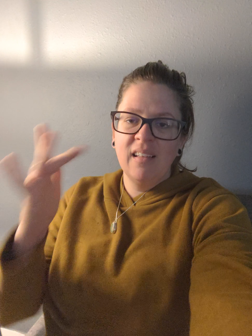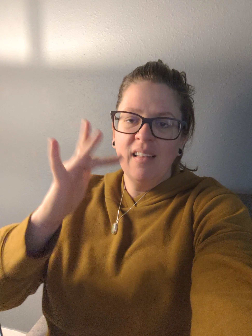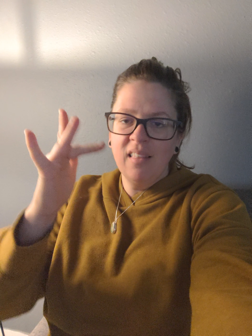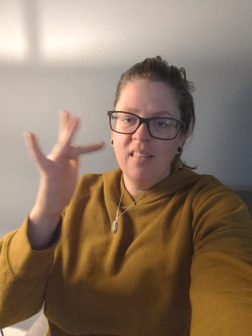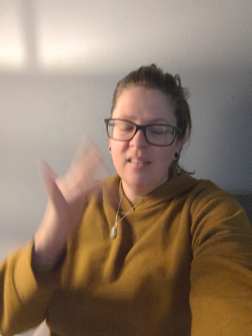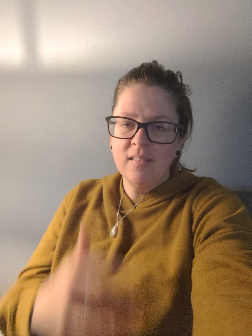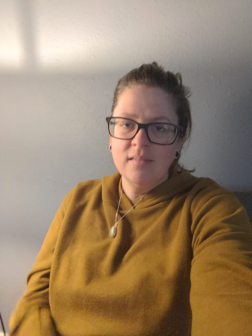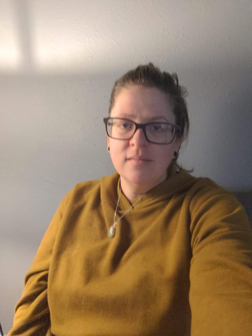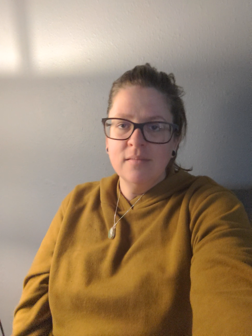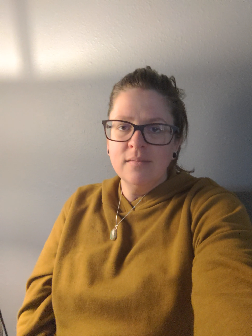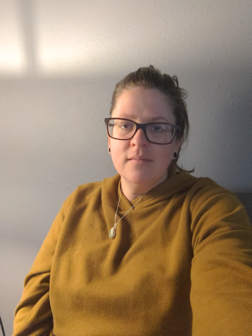yucky